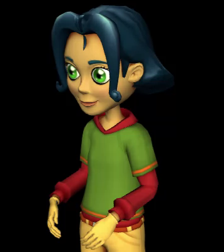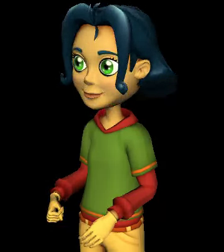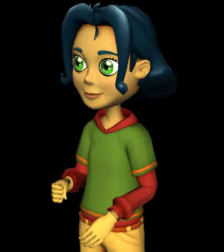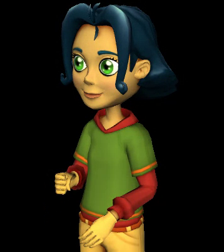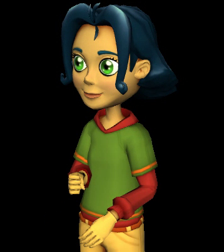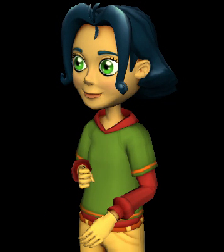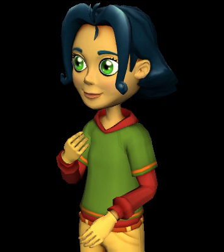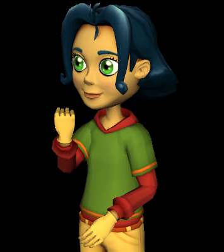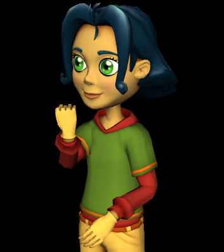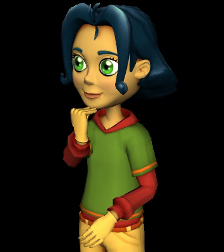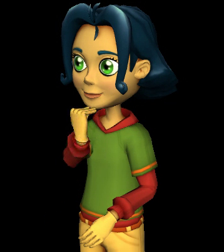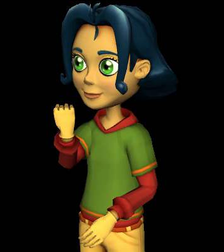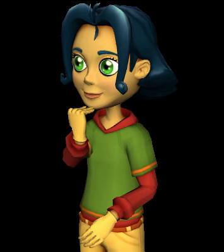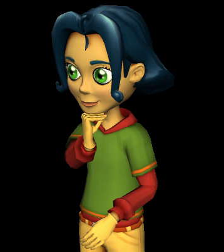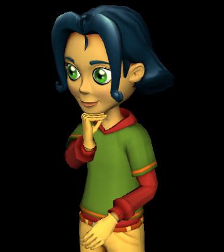ثلاجة